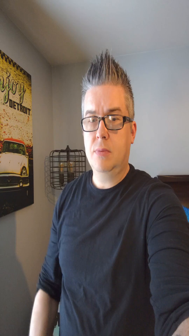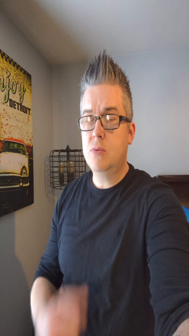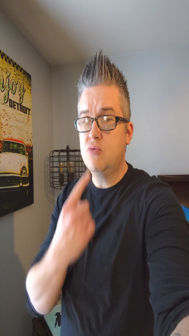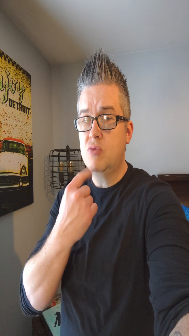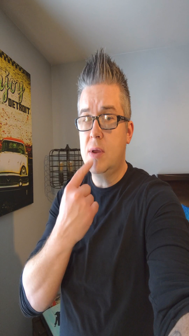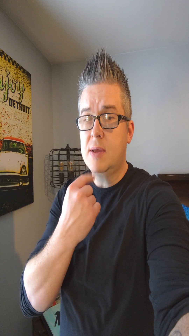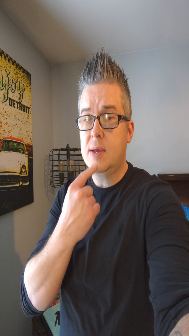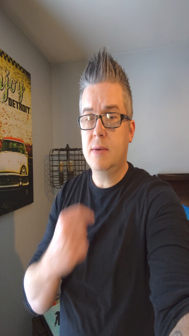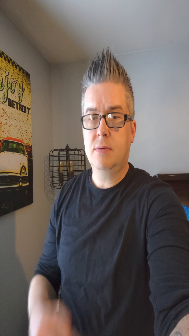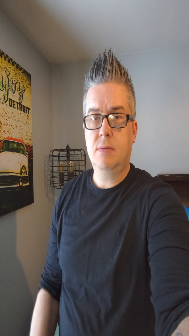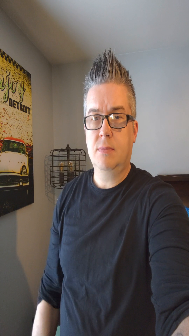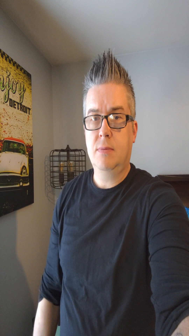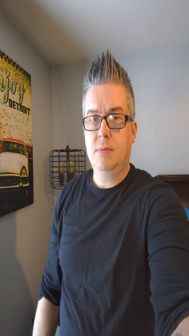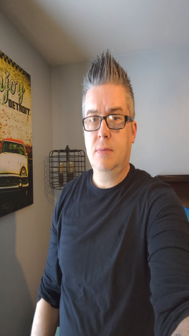red